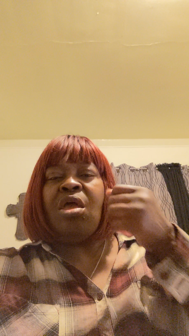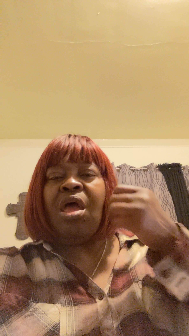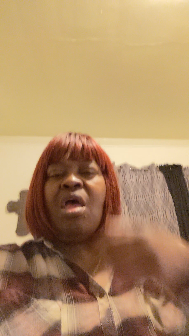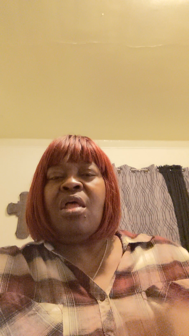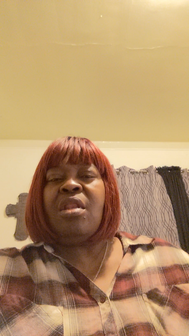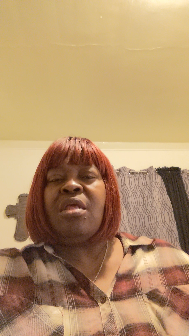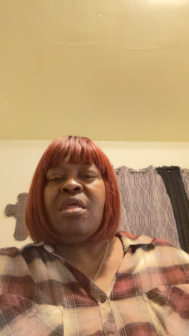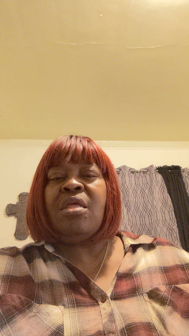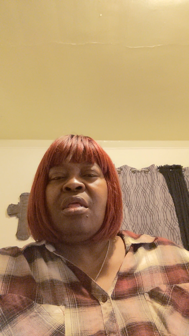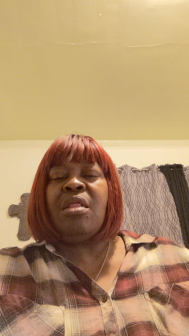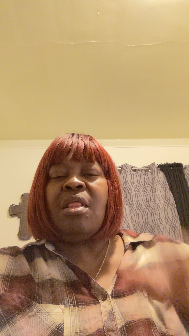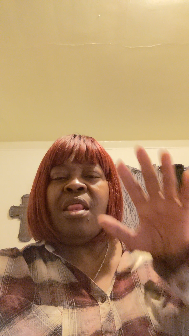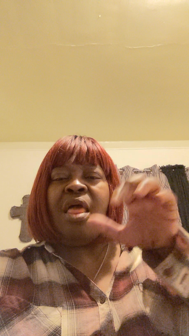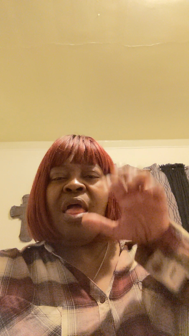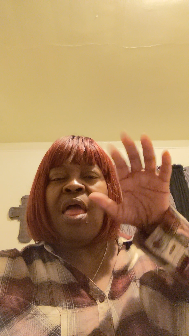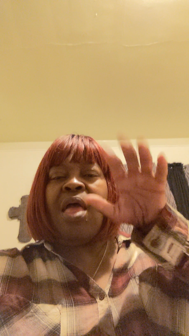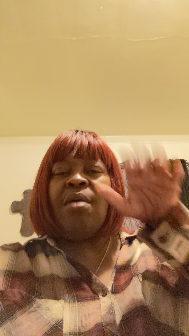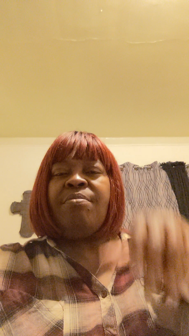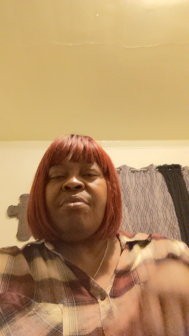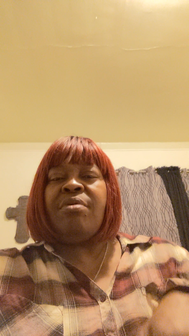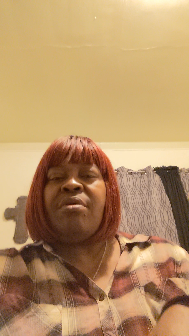ladder